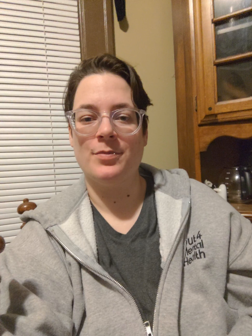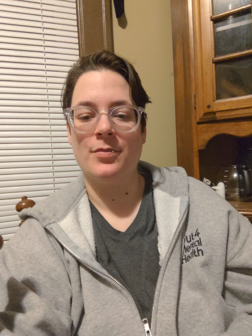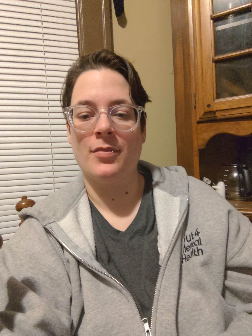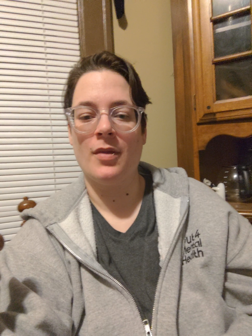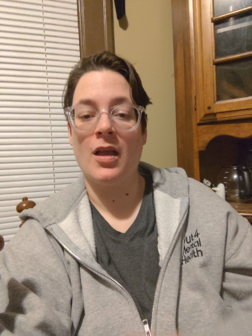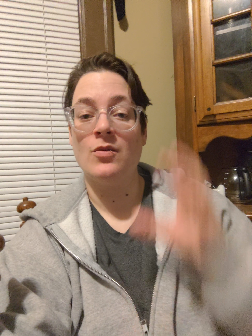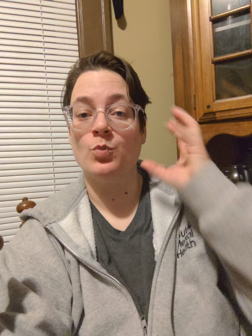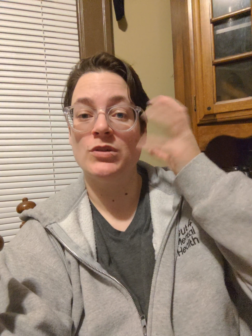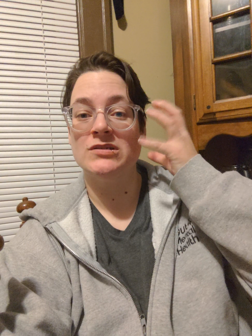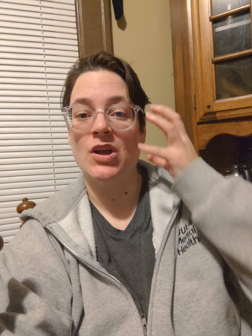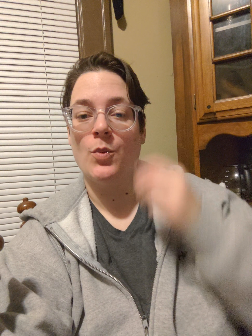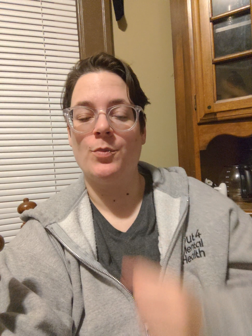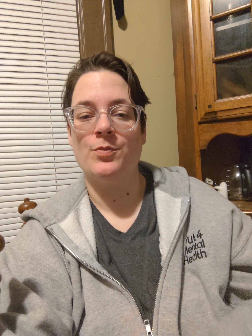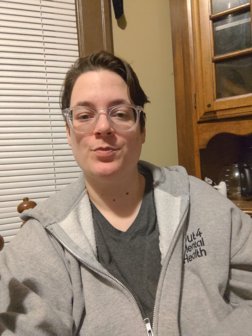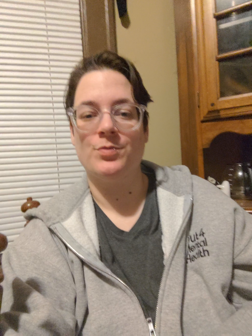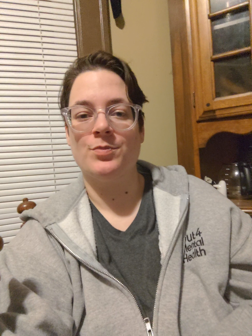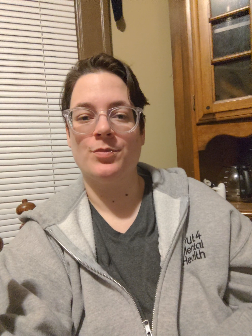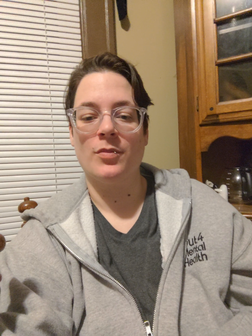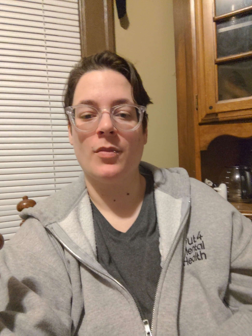radio